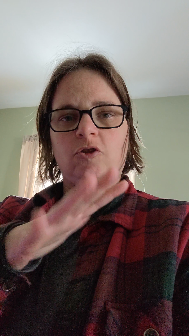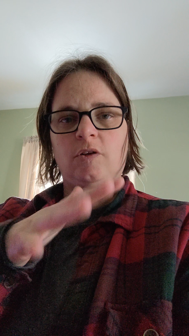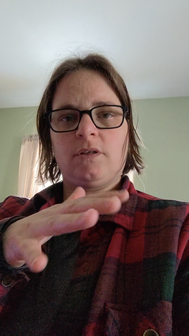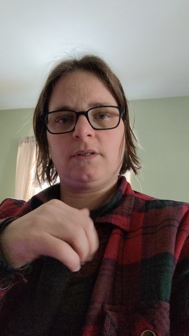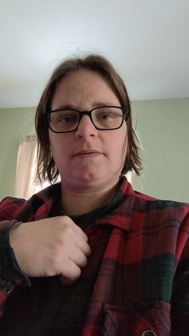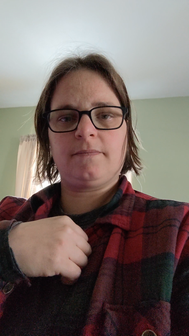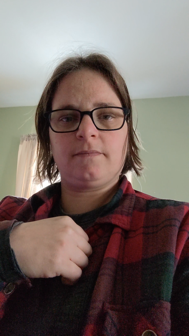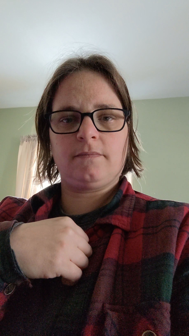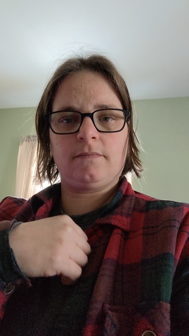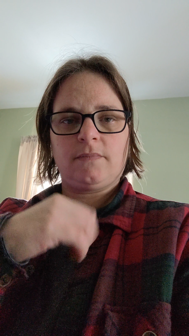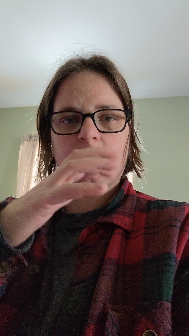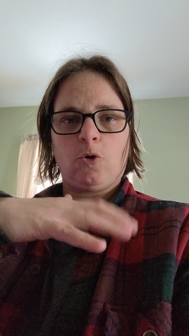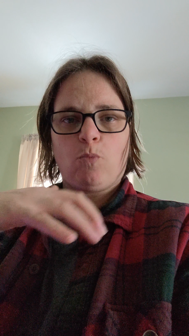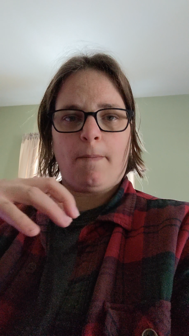grapes